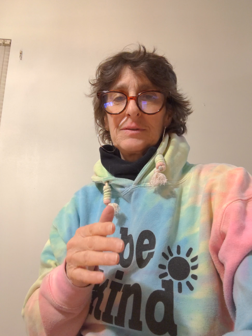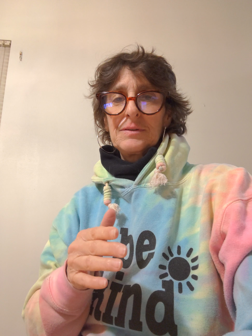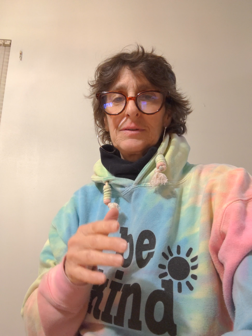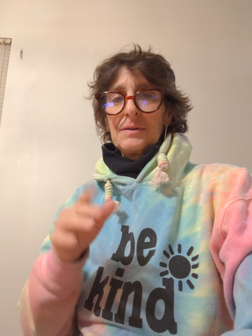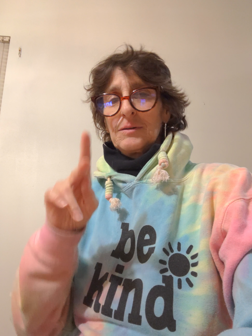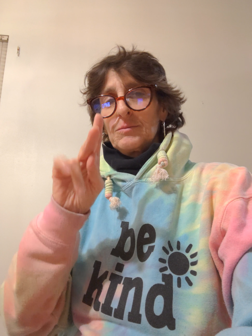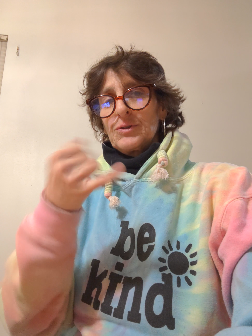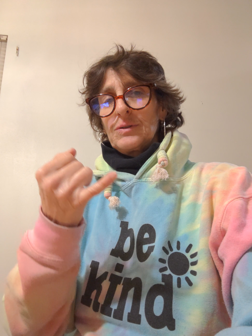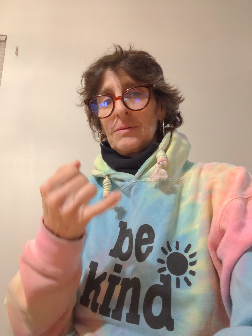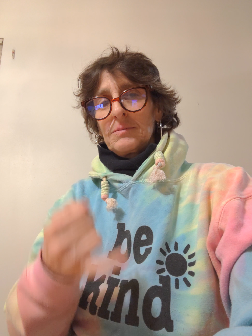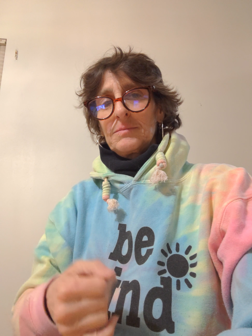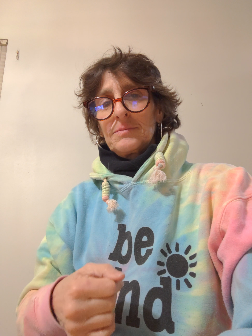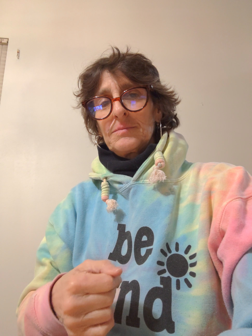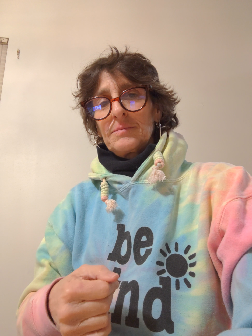pajamas